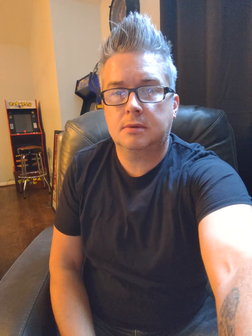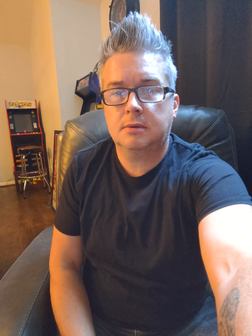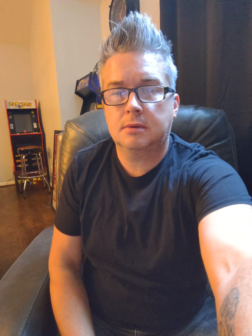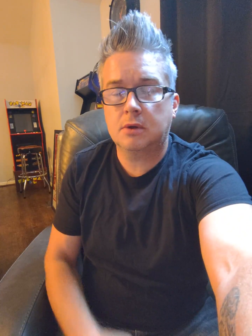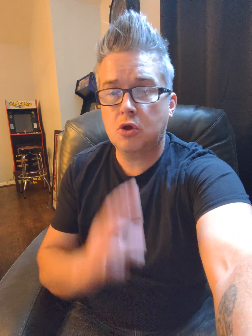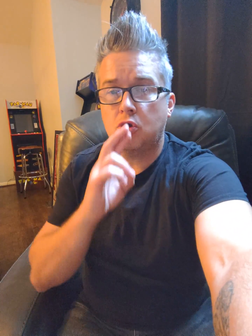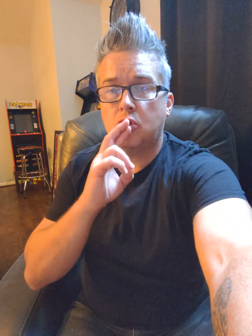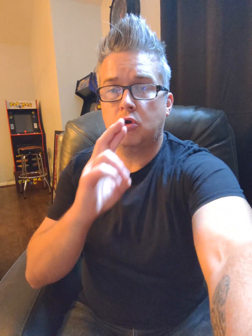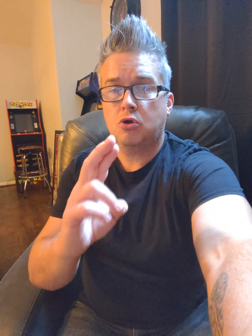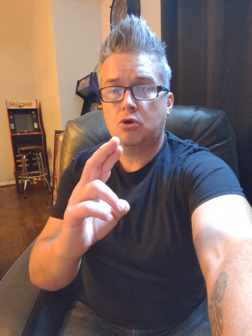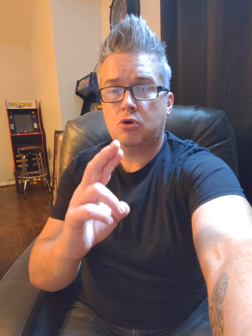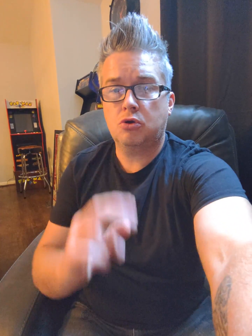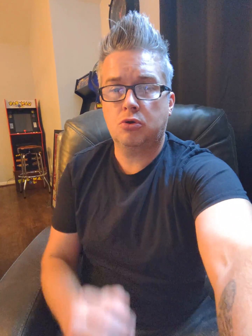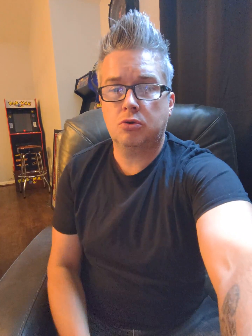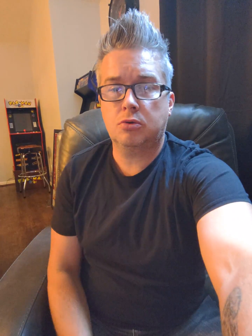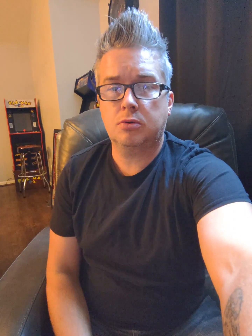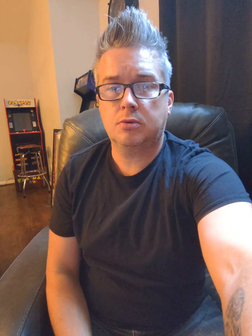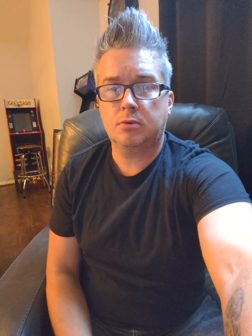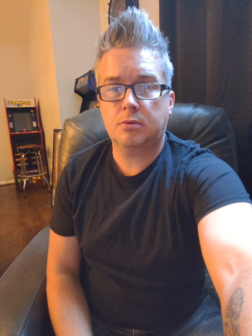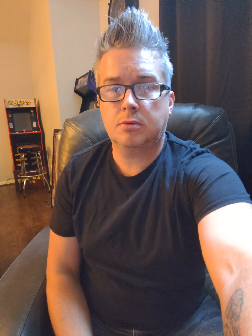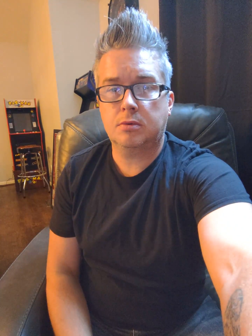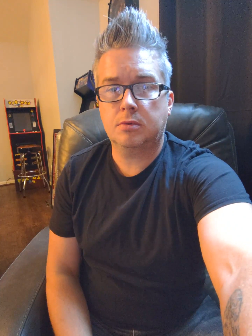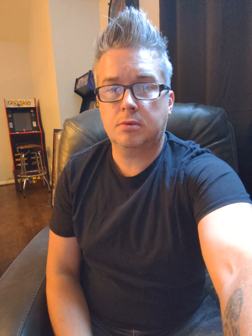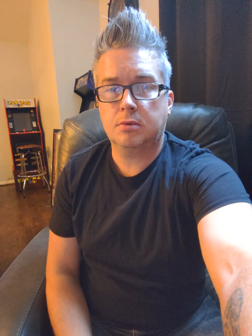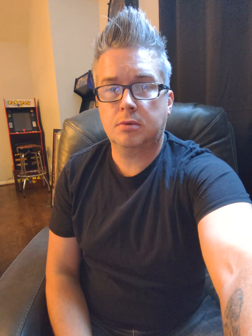are